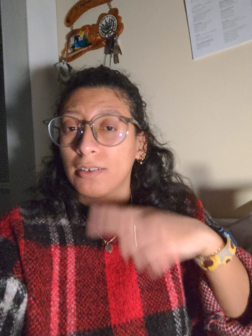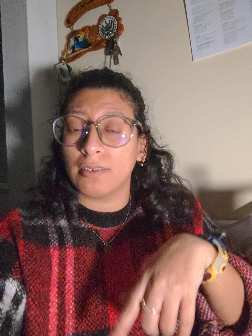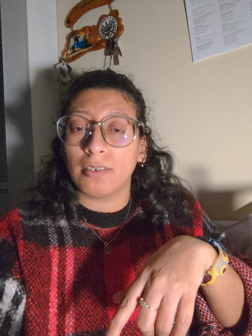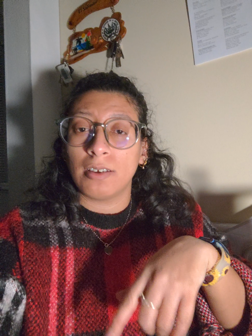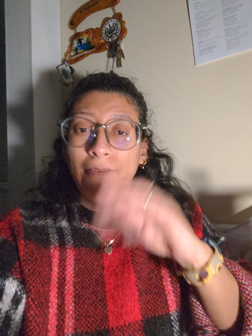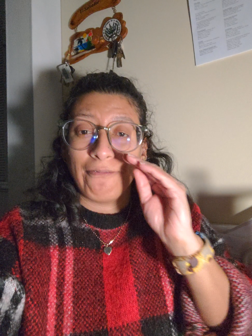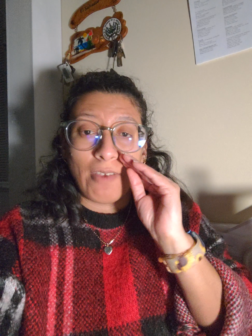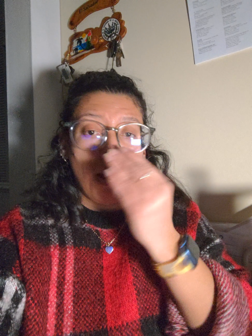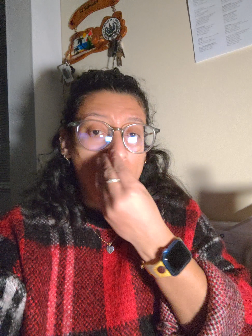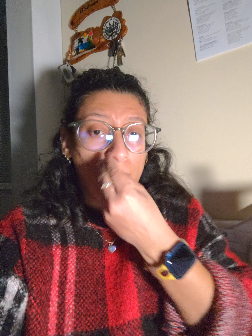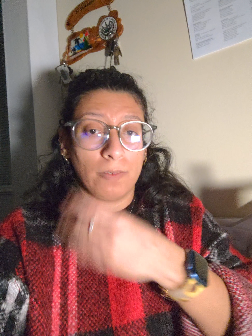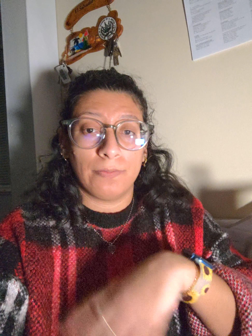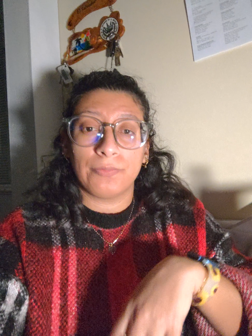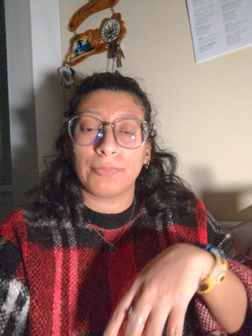flower